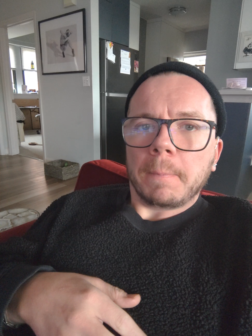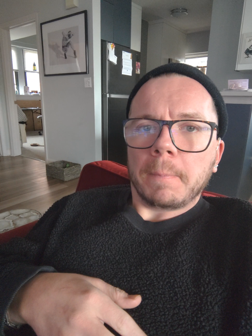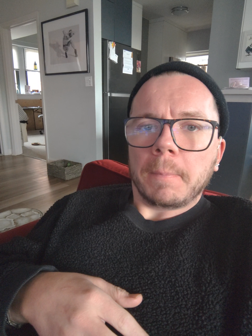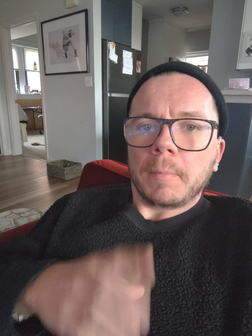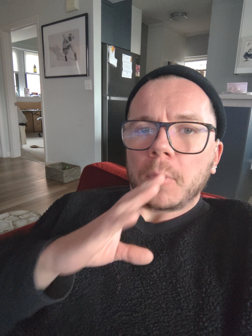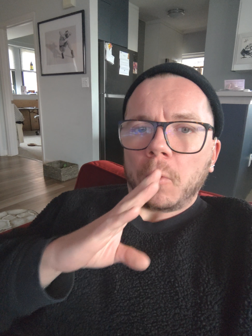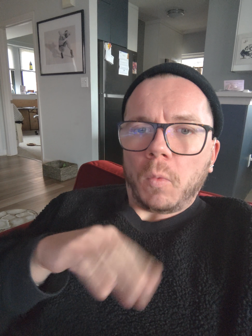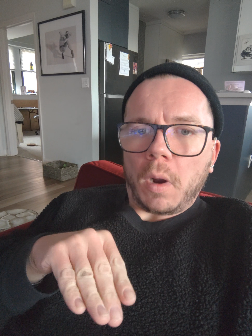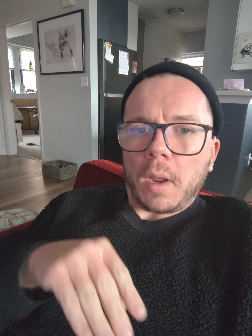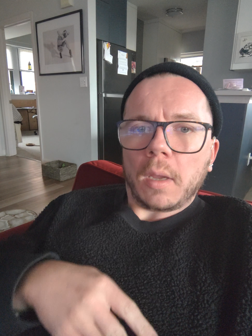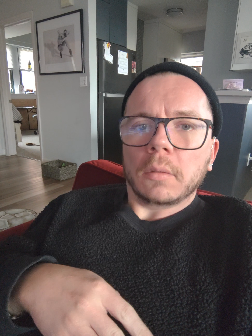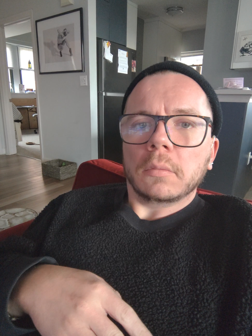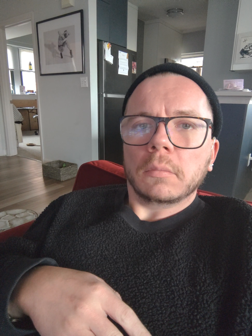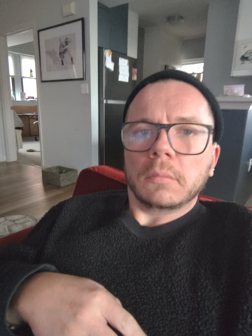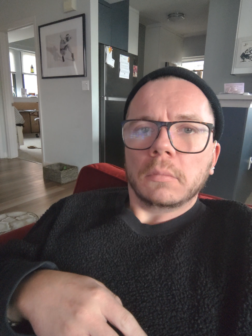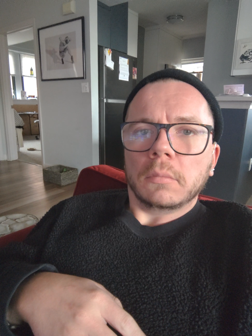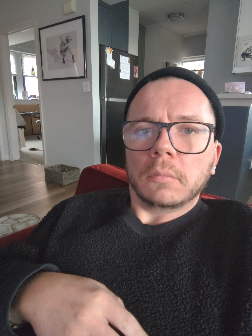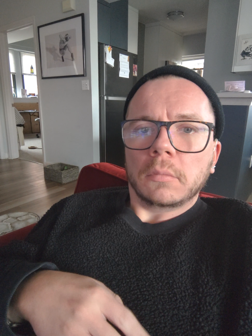quiet